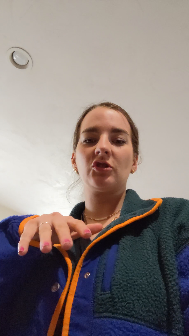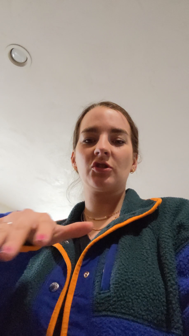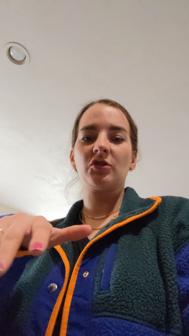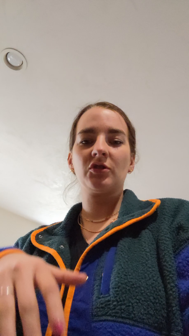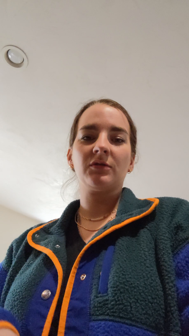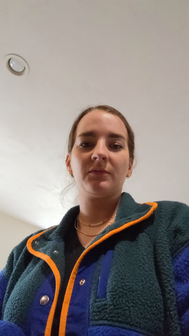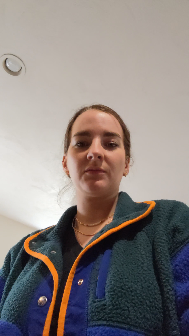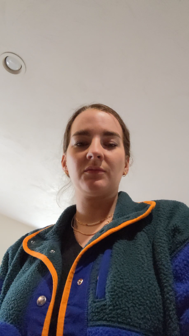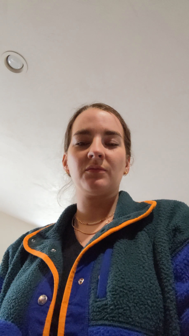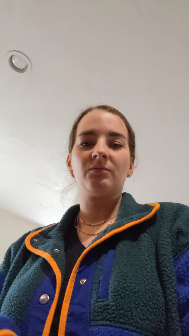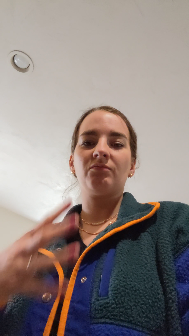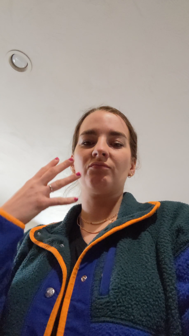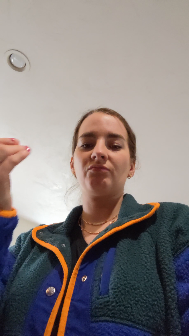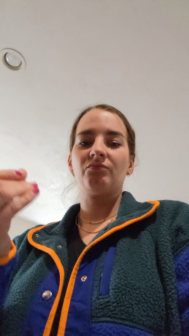got to